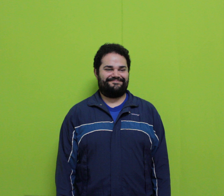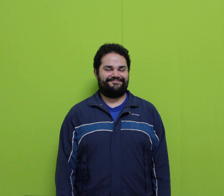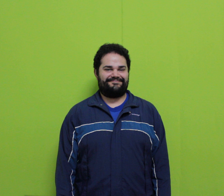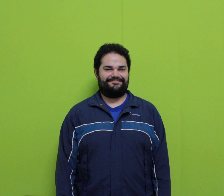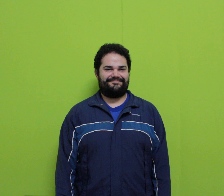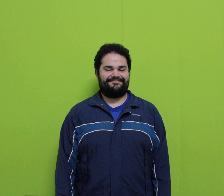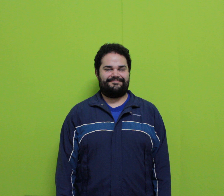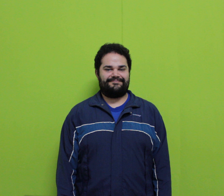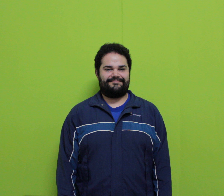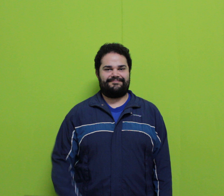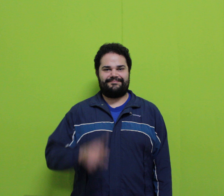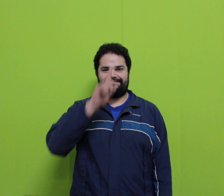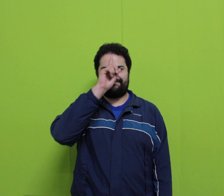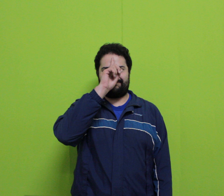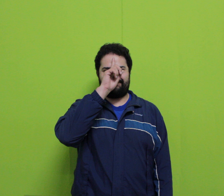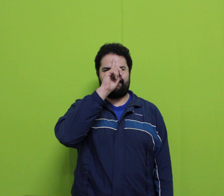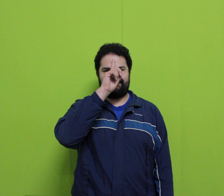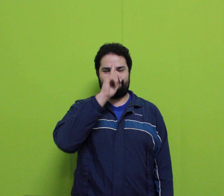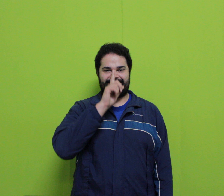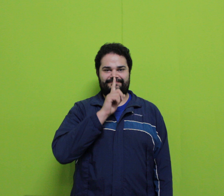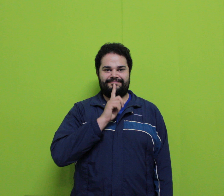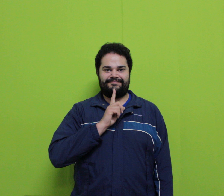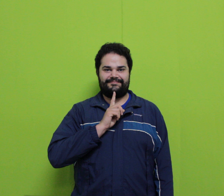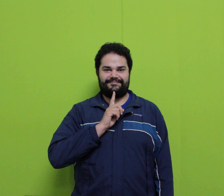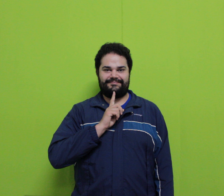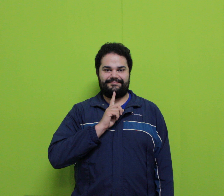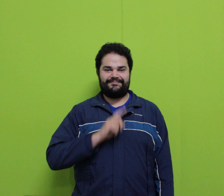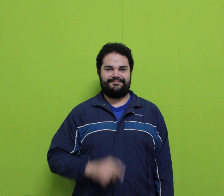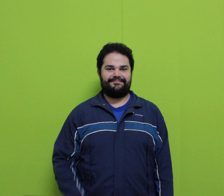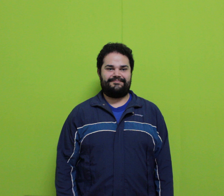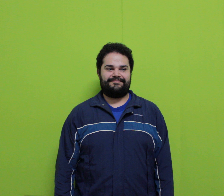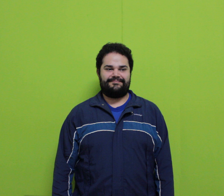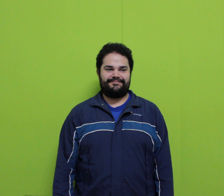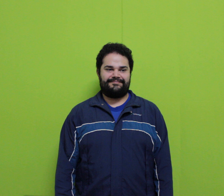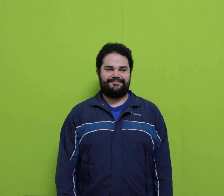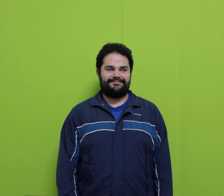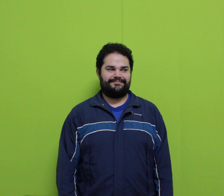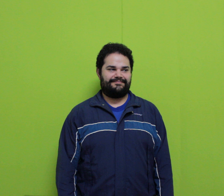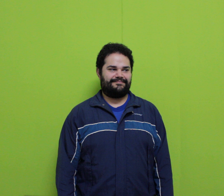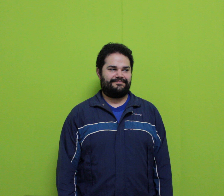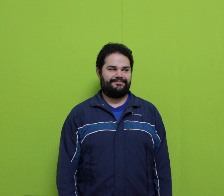amarelo